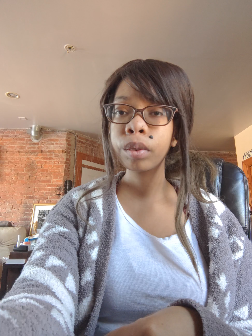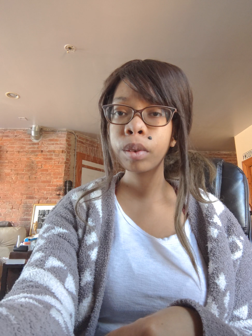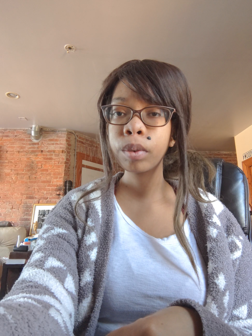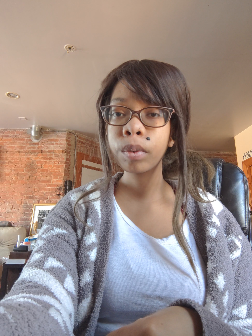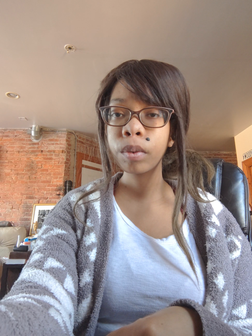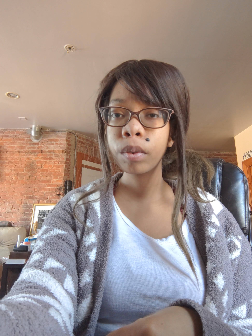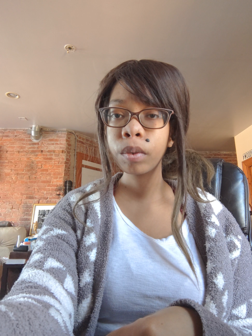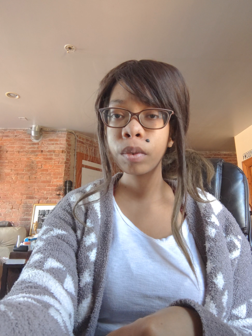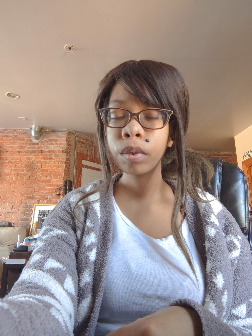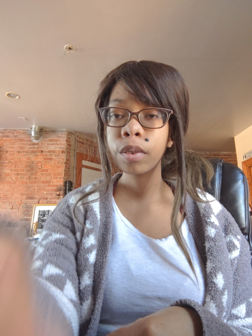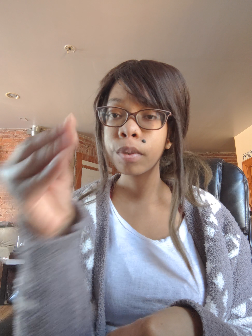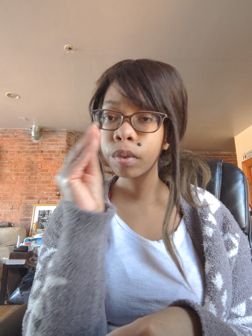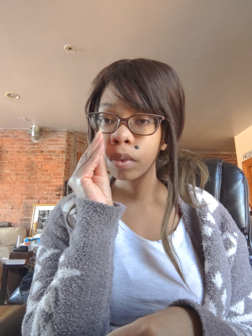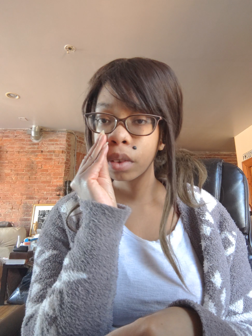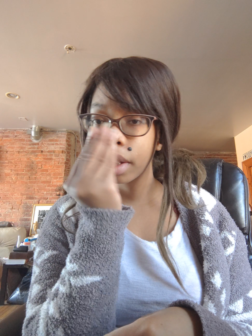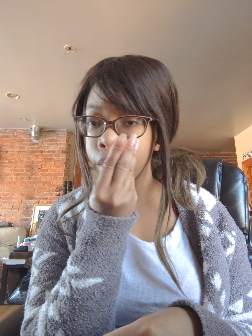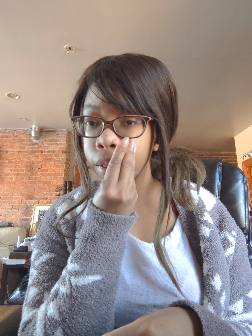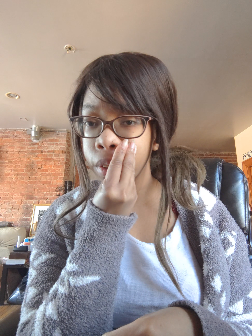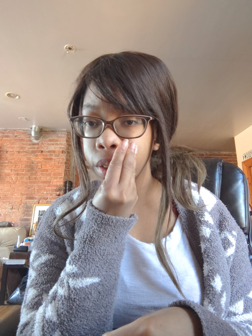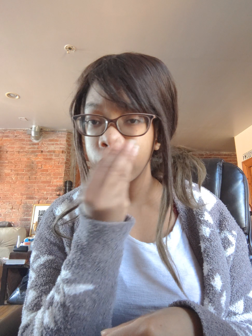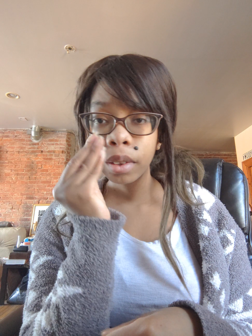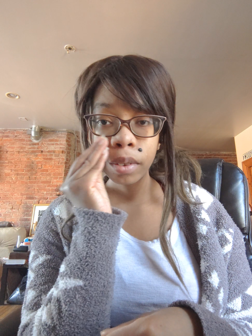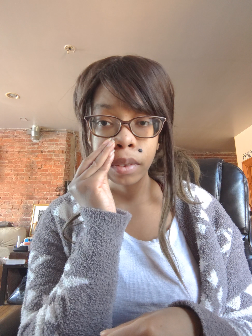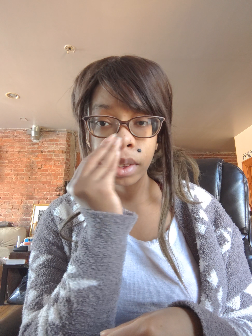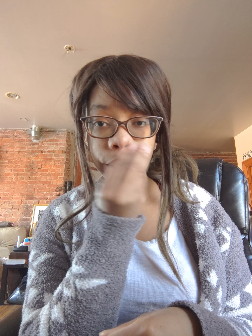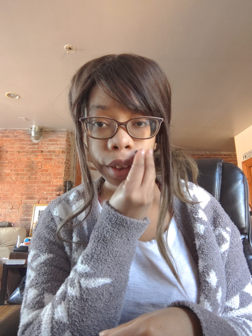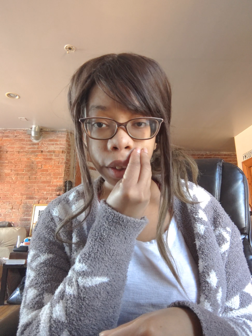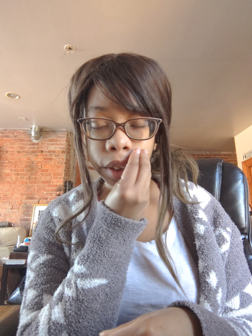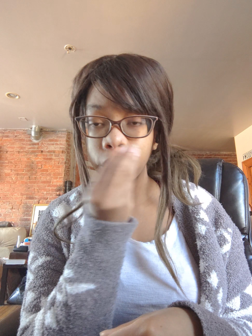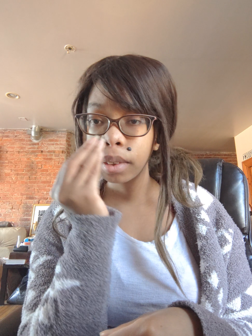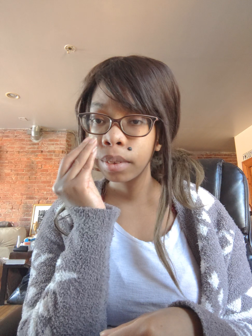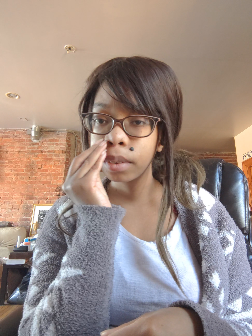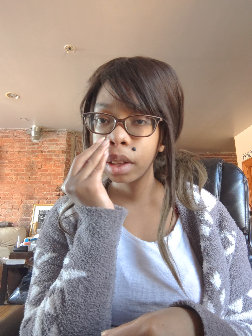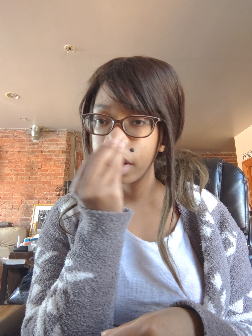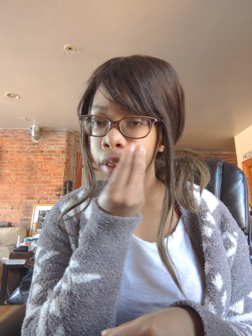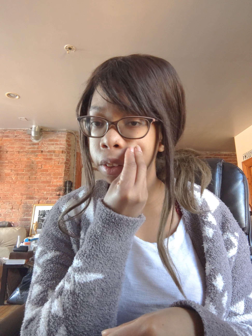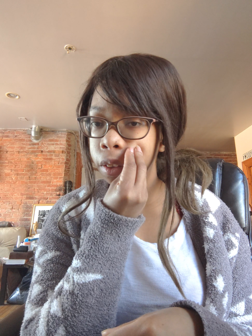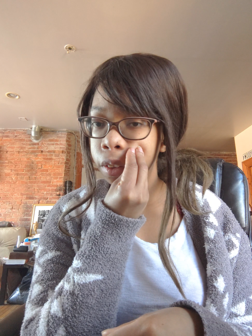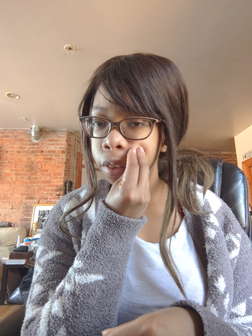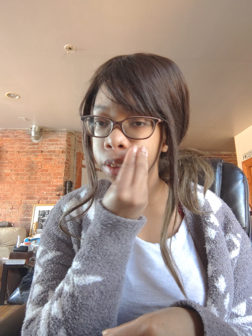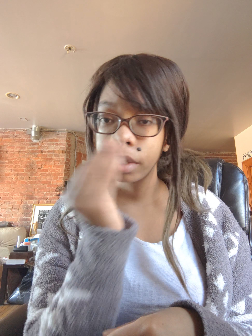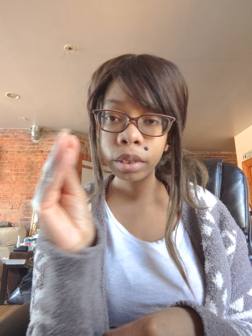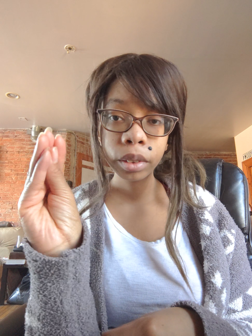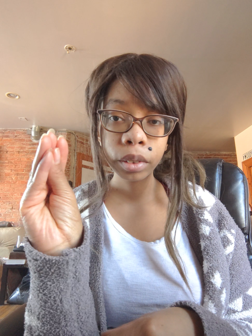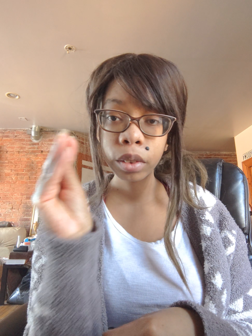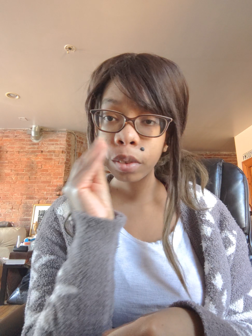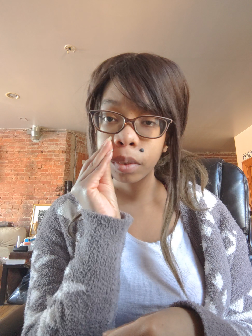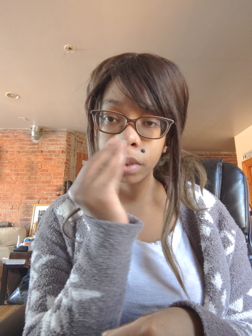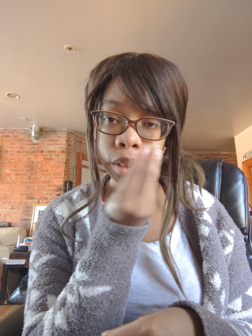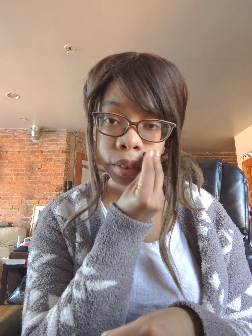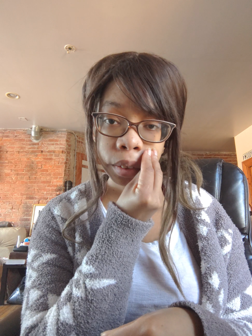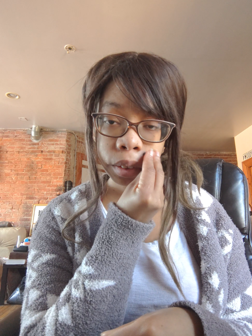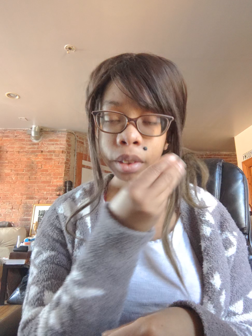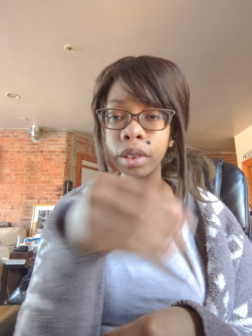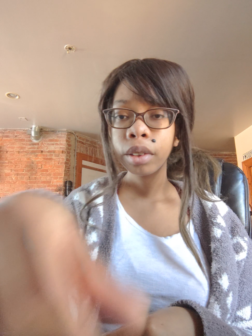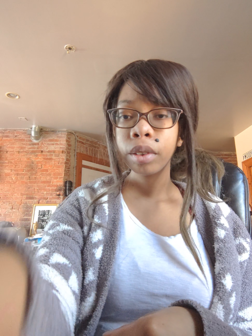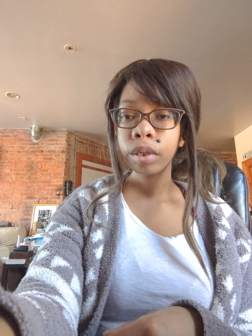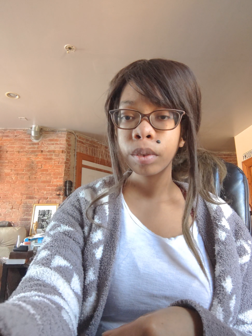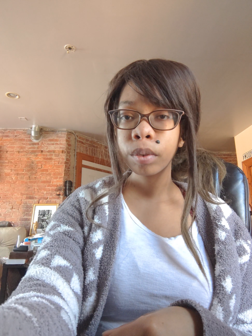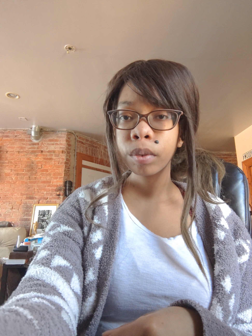flower